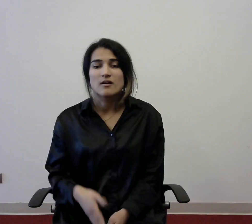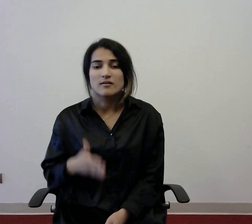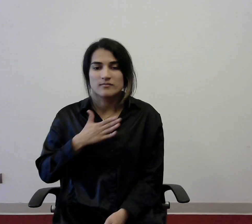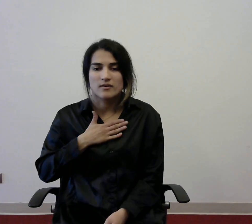mən